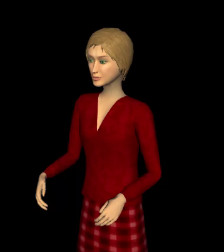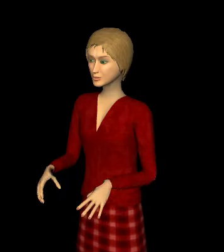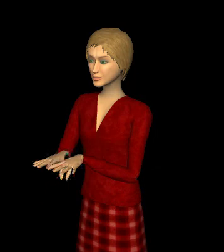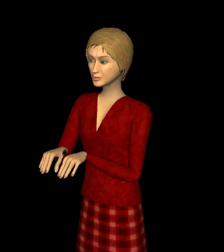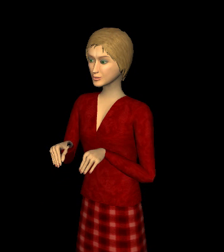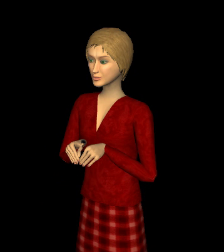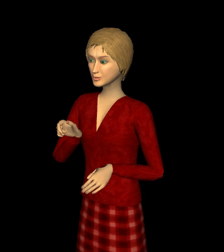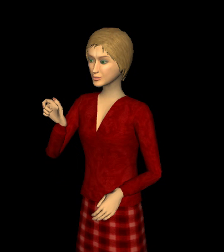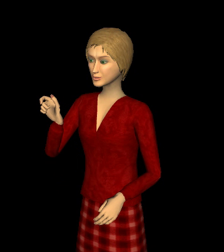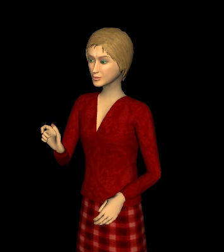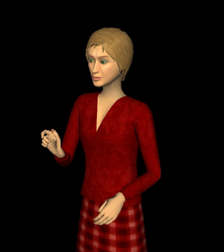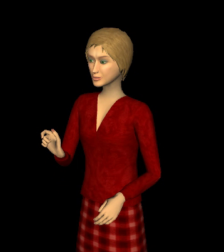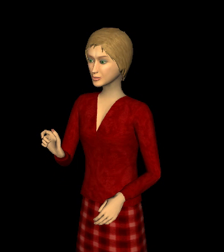فرد من العائلة